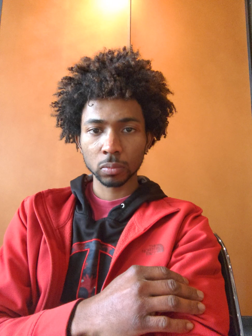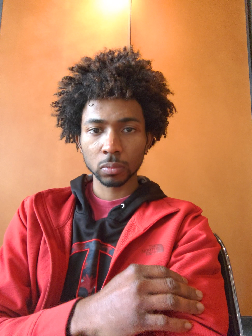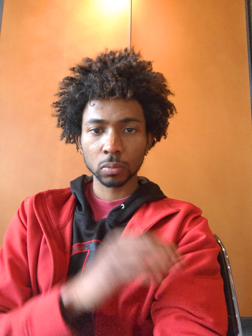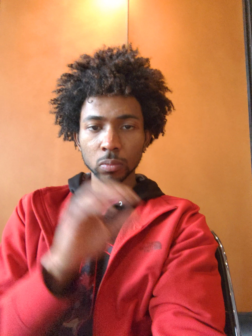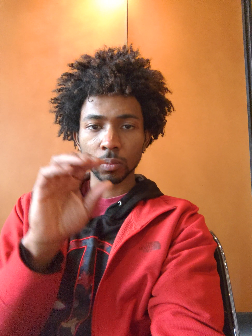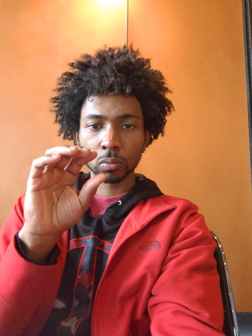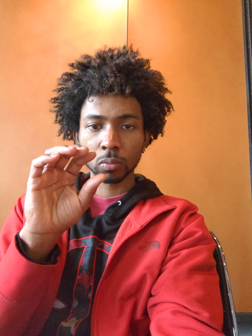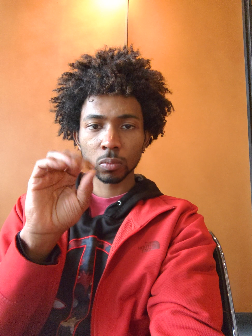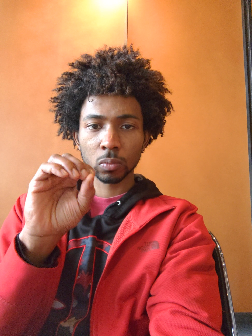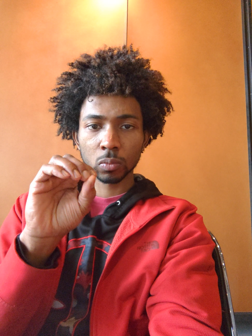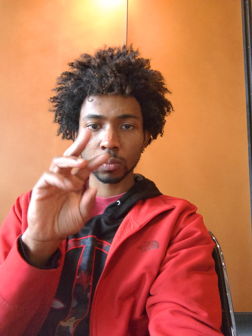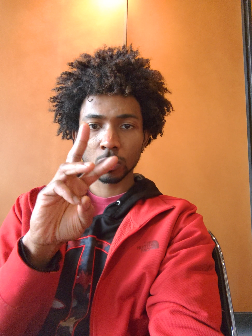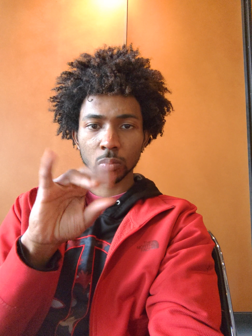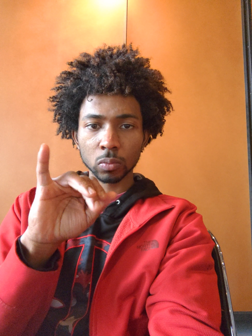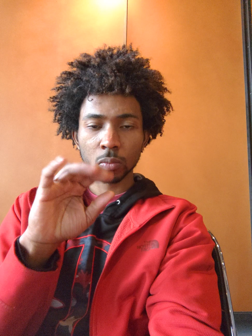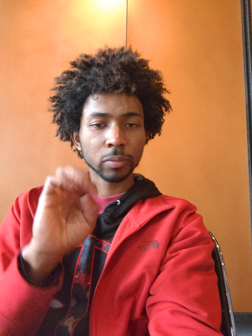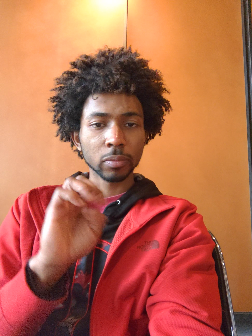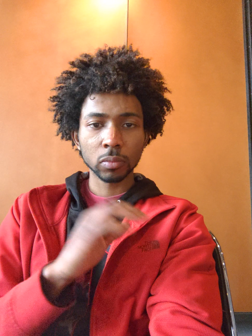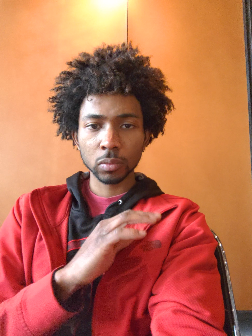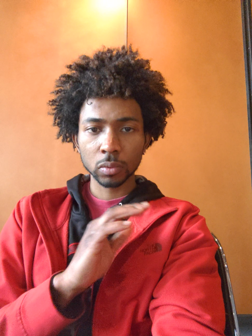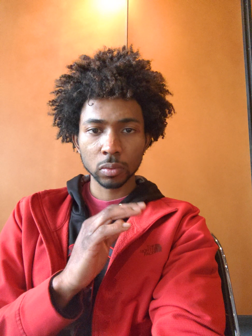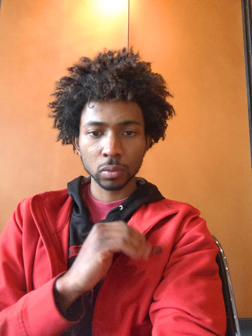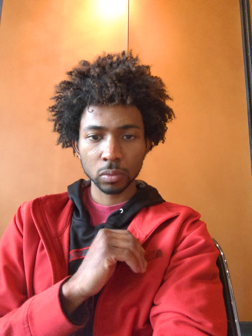owie